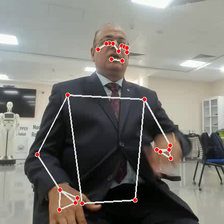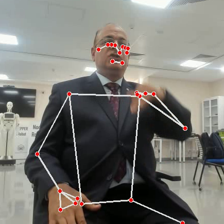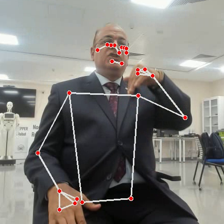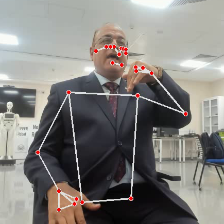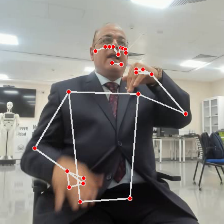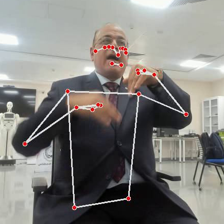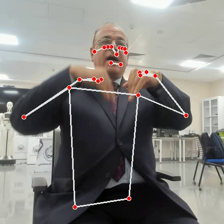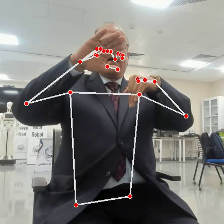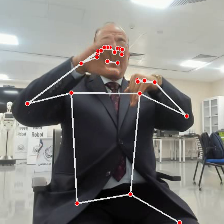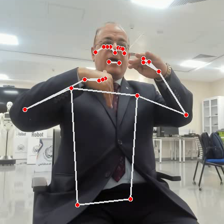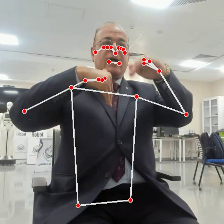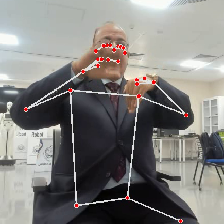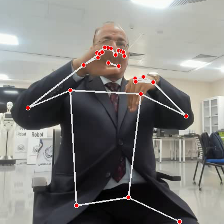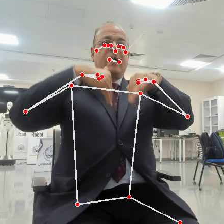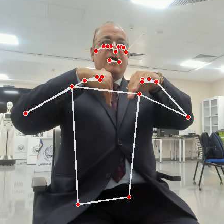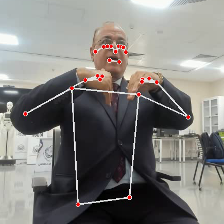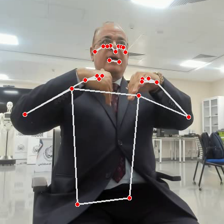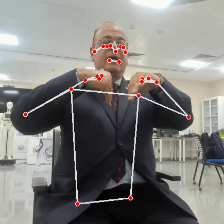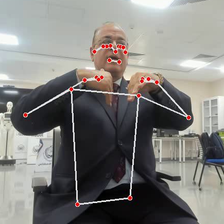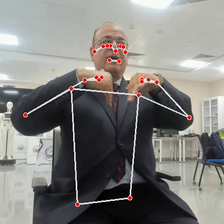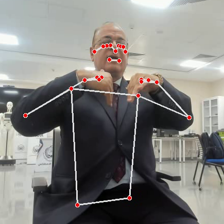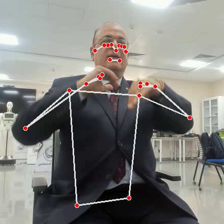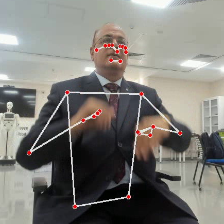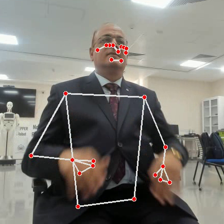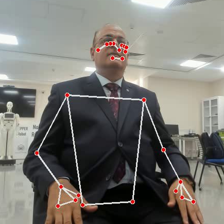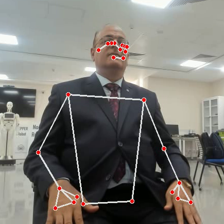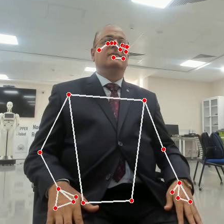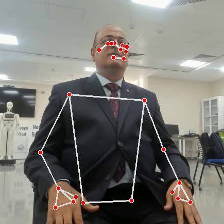shar3